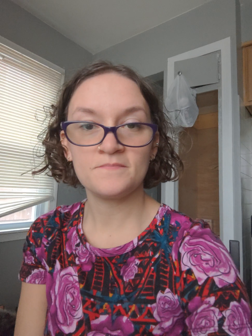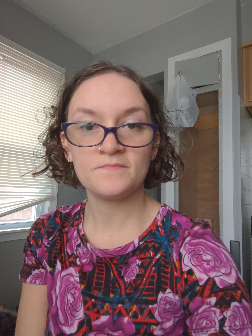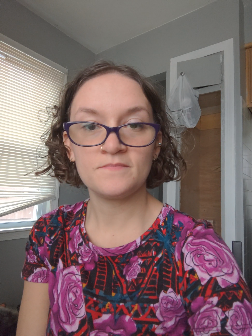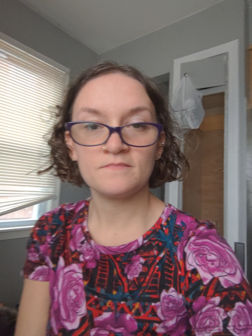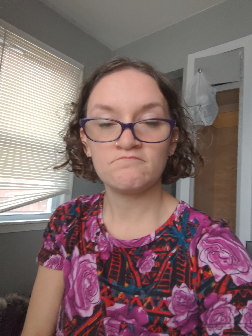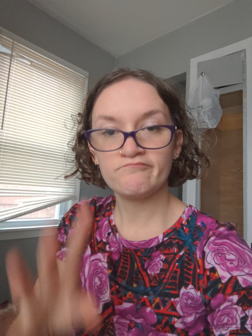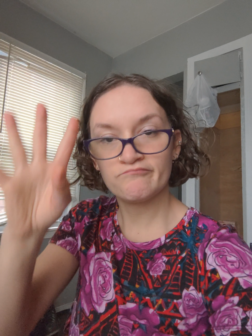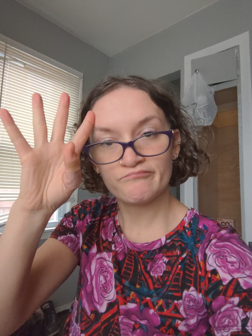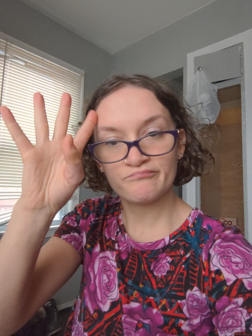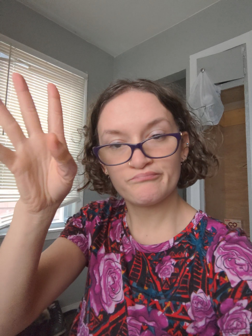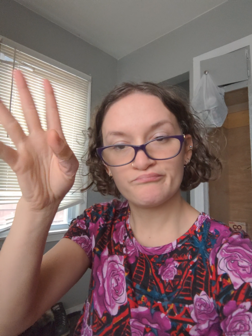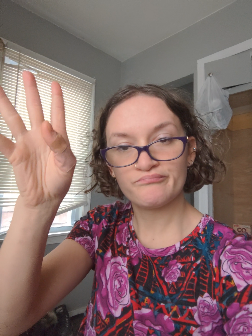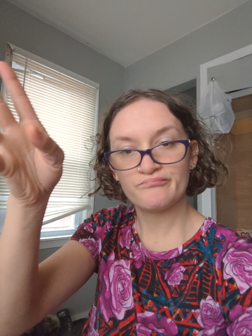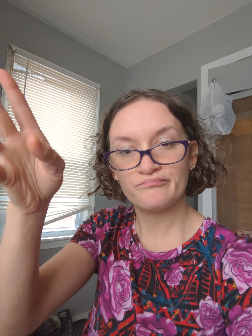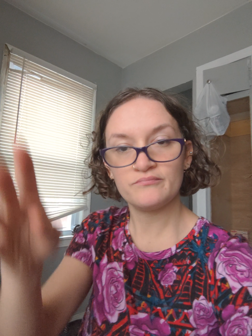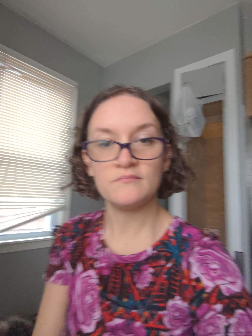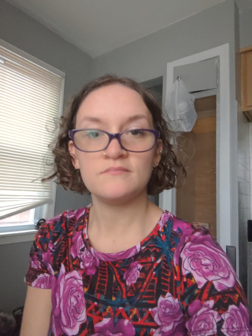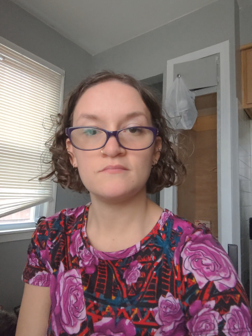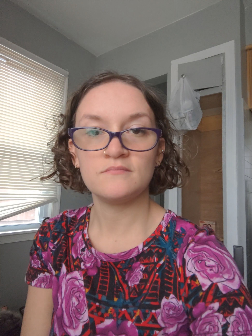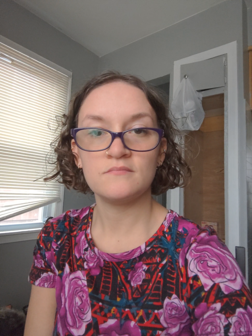pretend